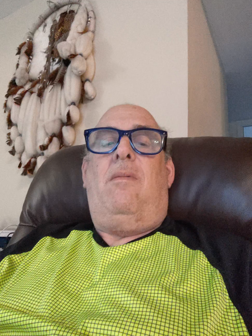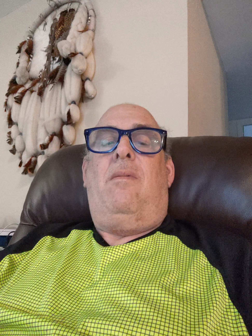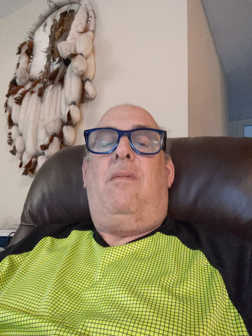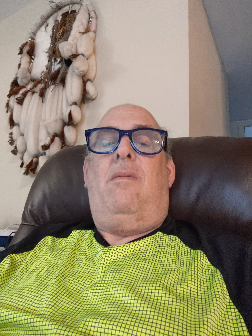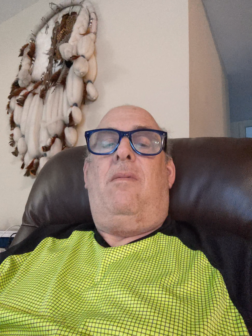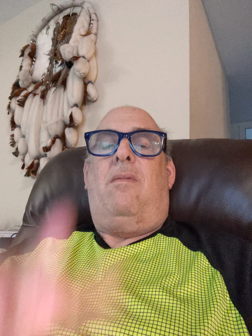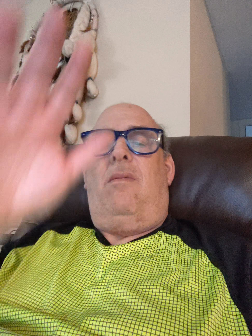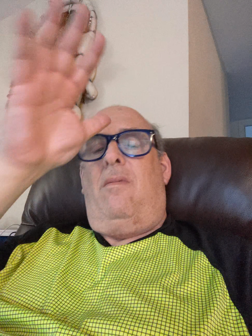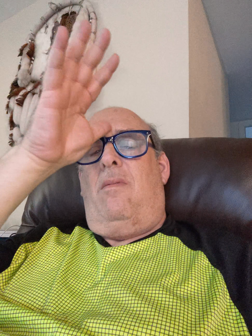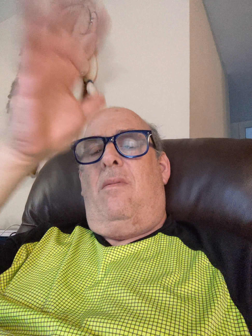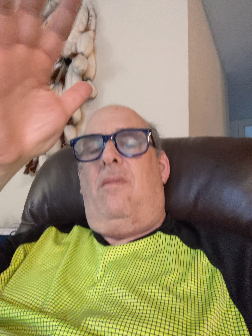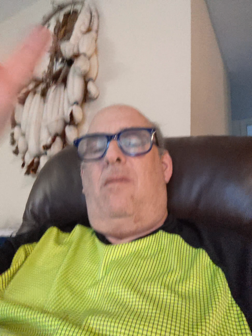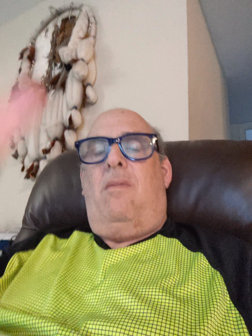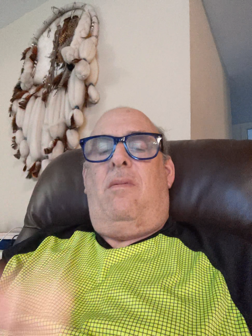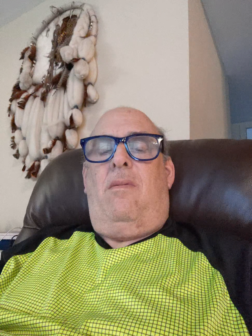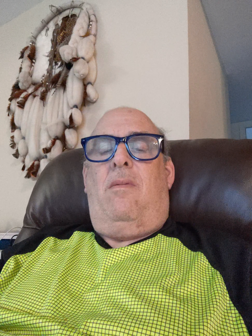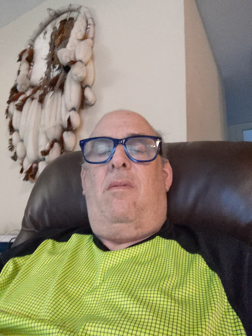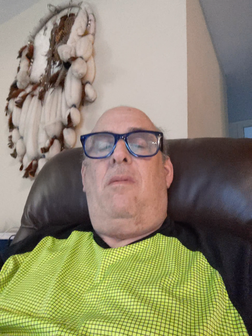grandpa